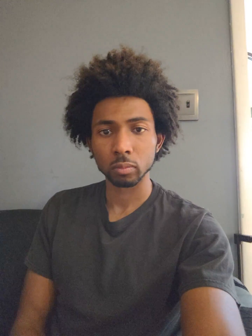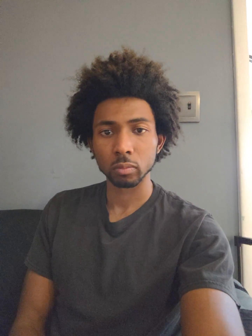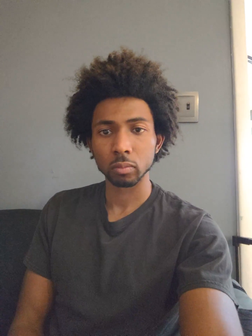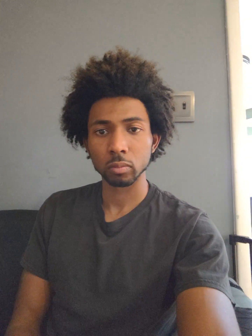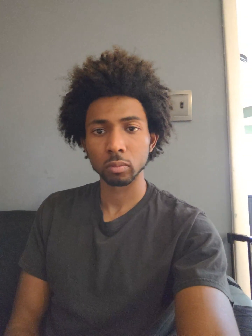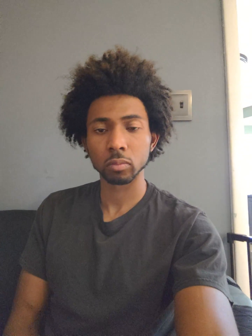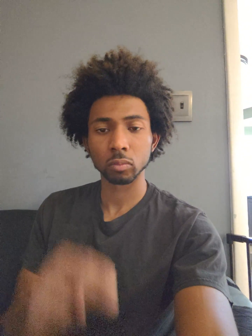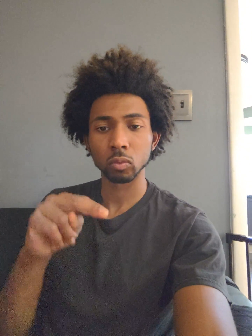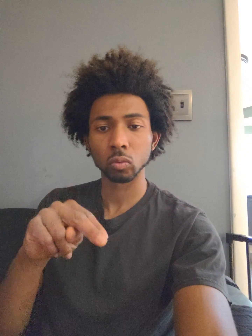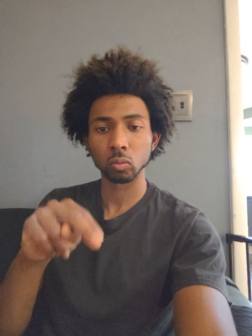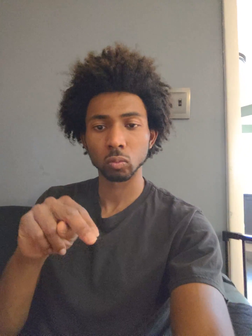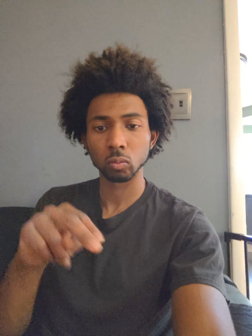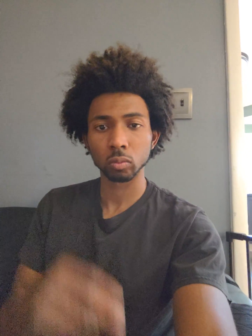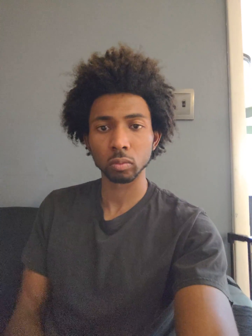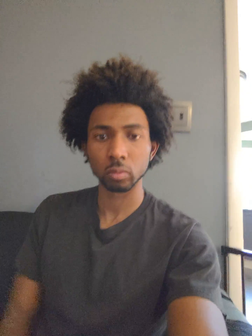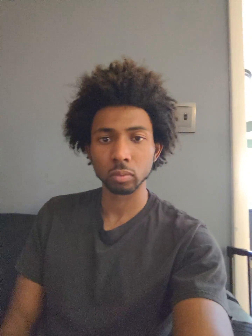nurse